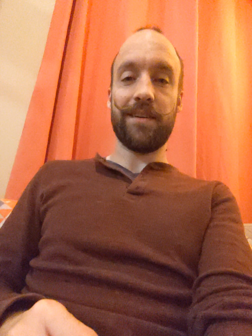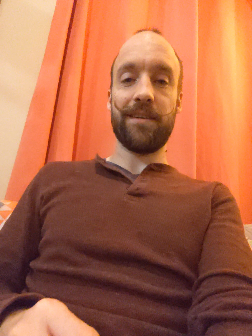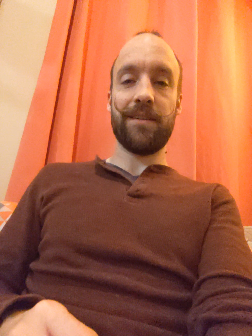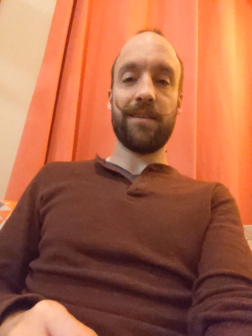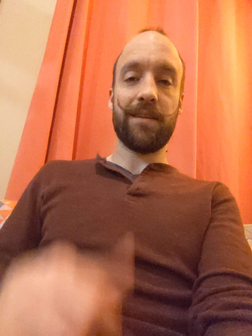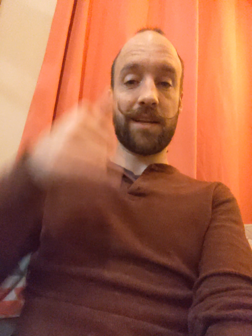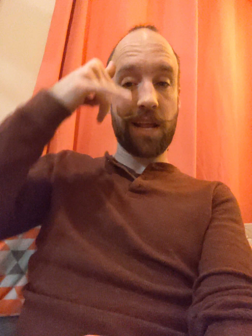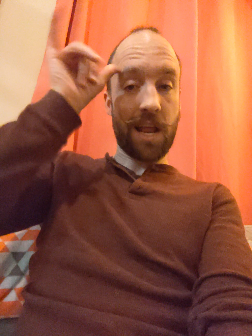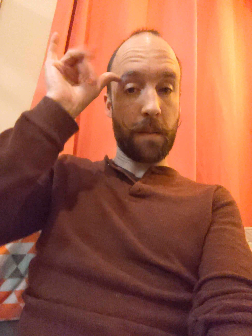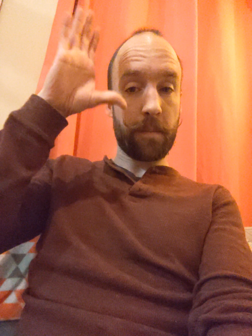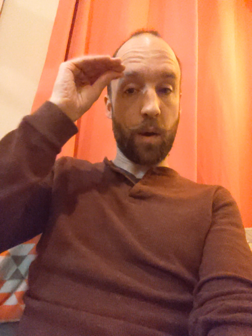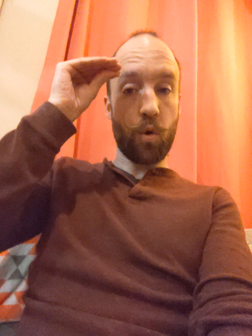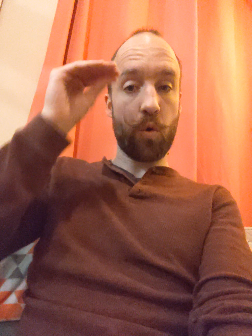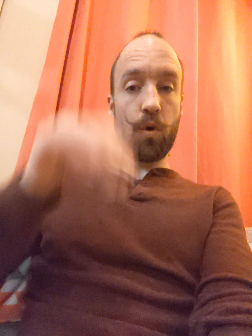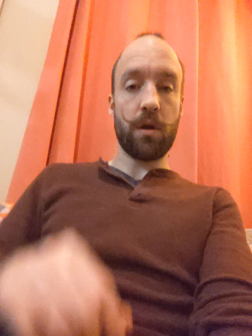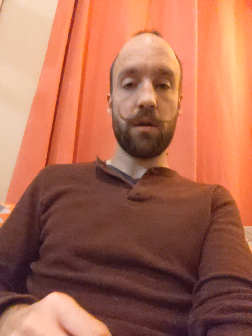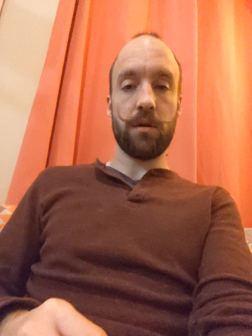cowboy